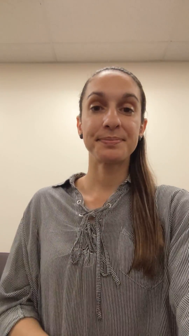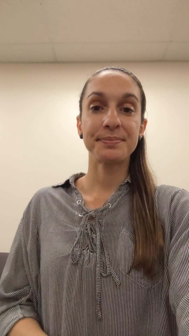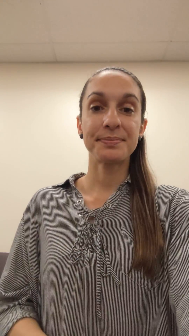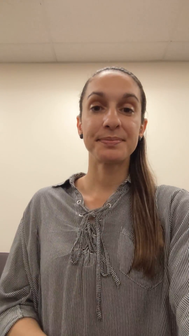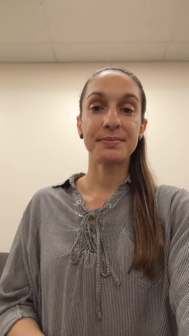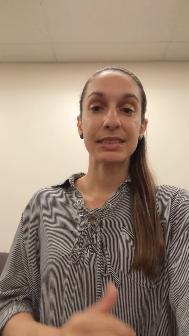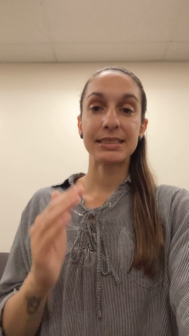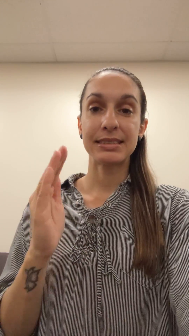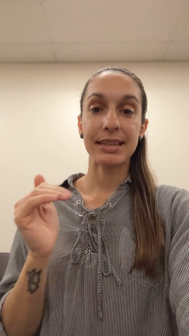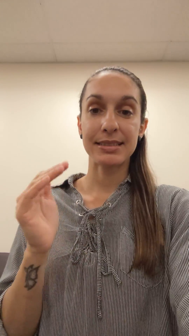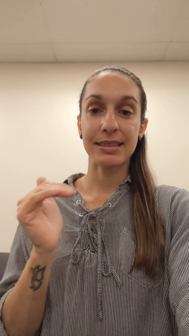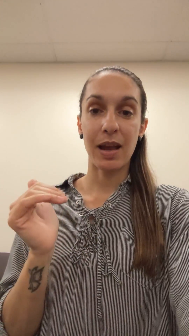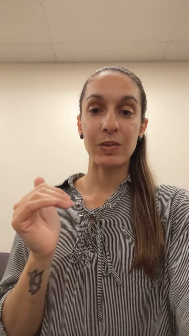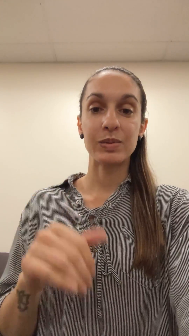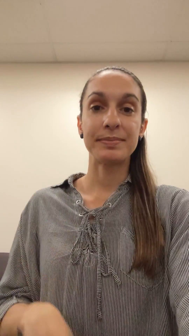downtown